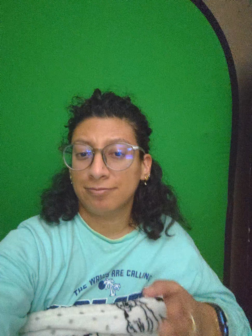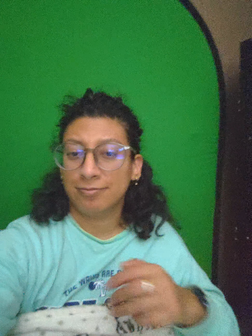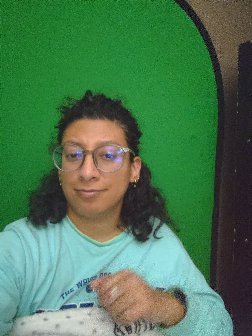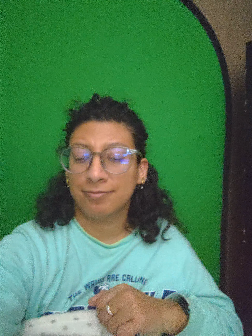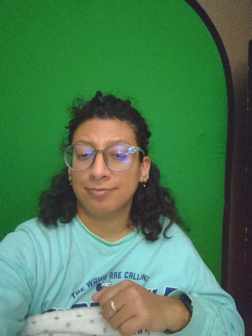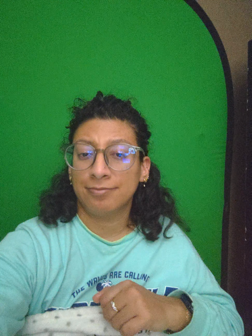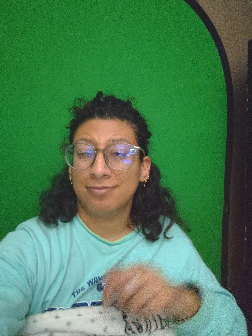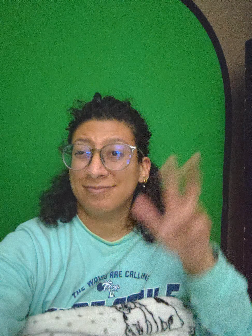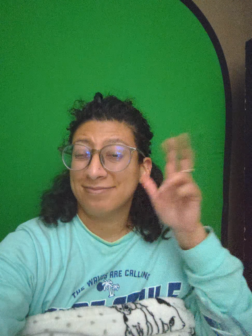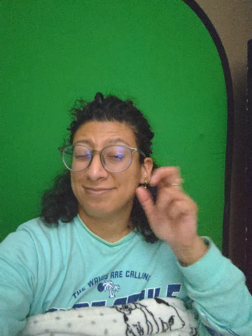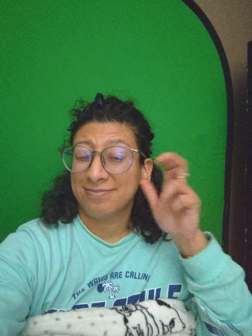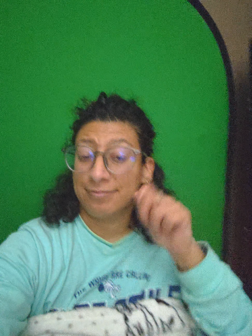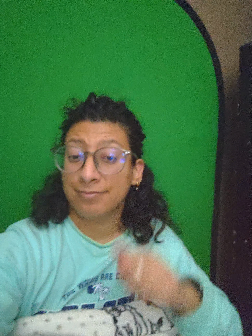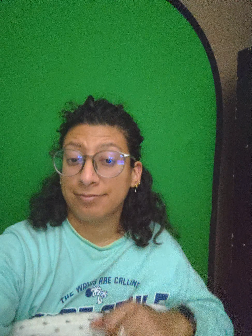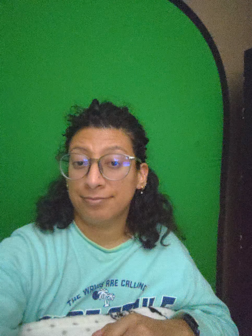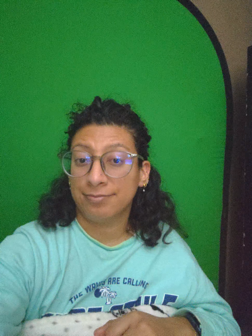listen